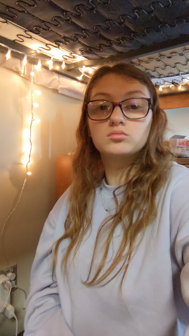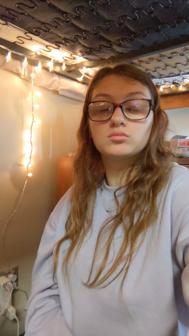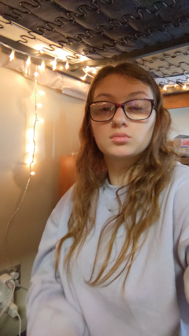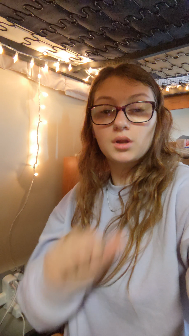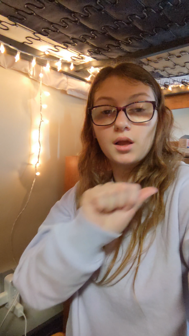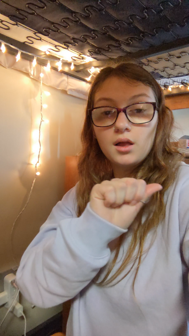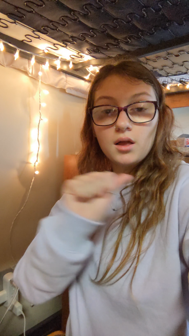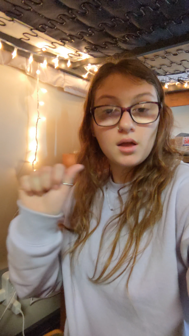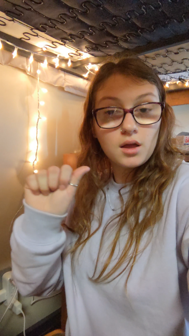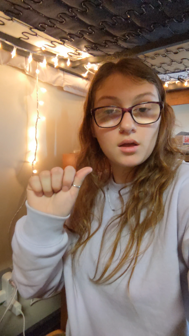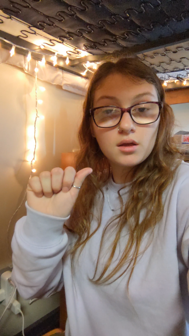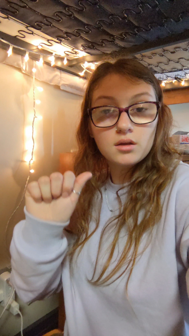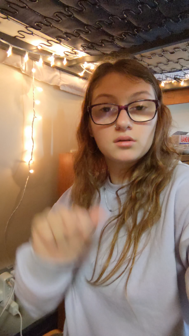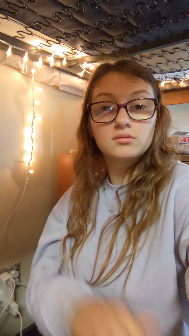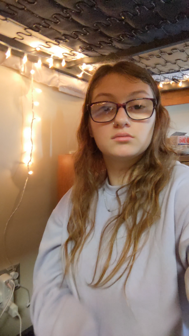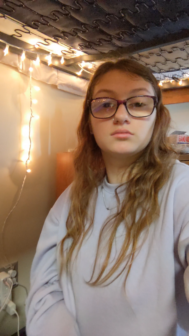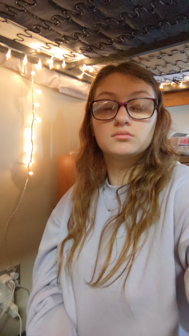a